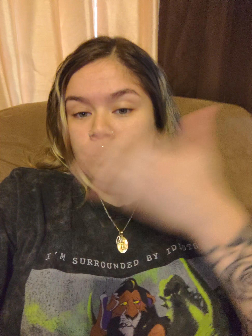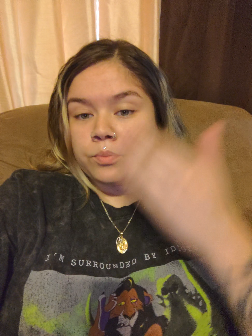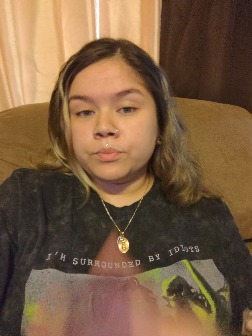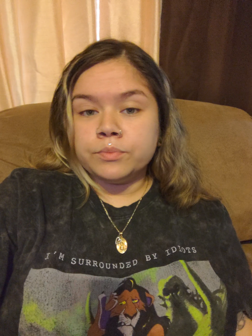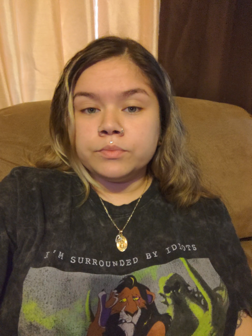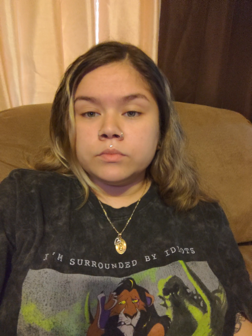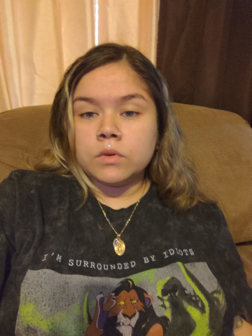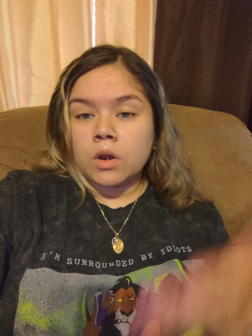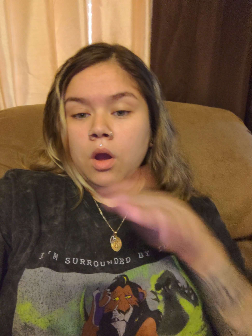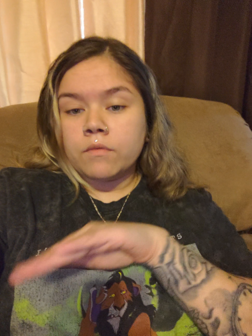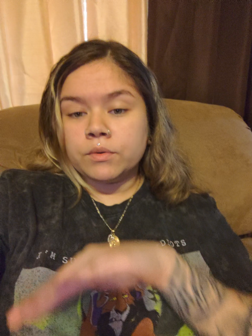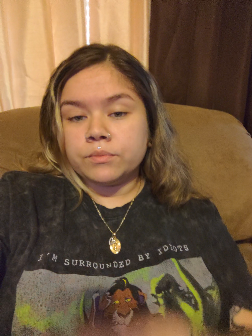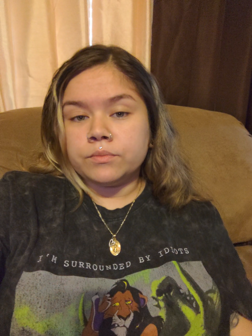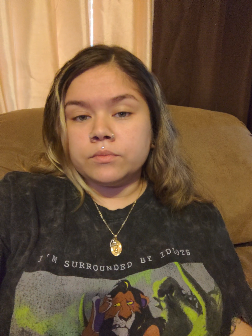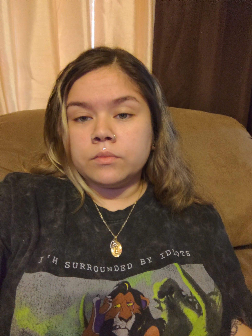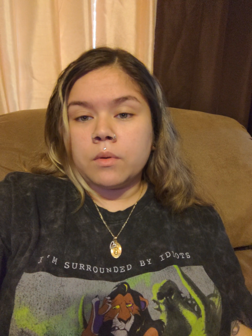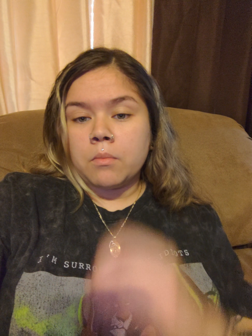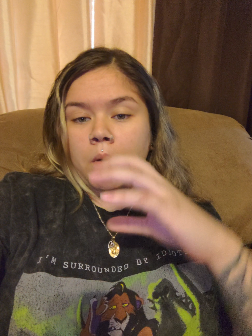cover